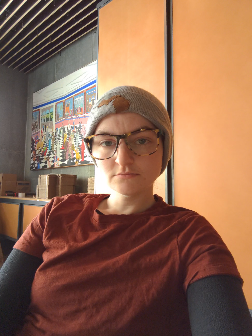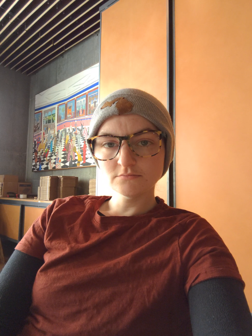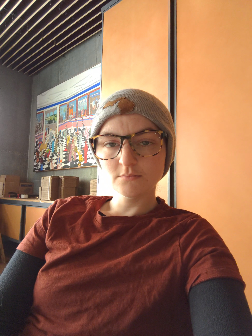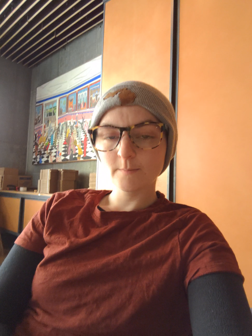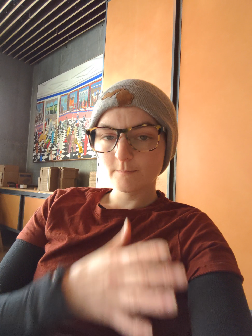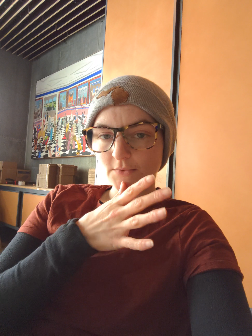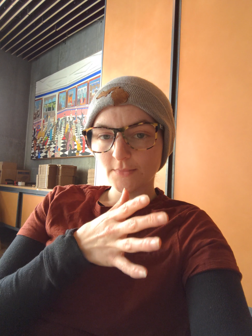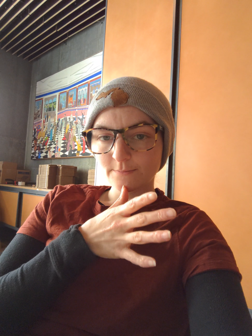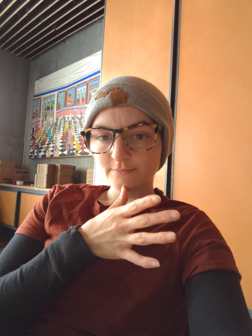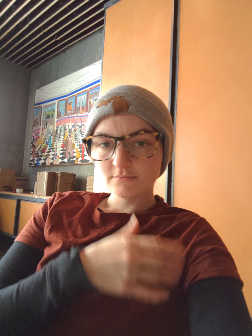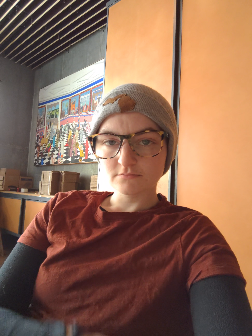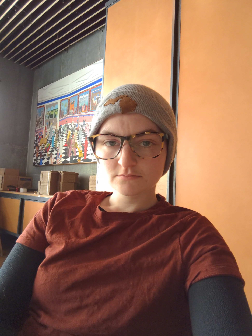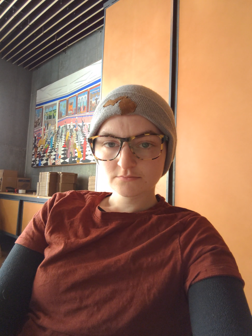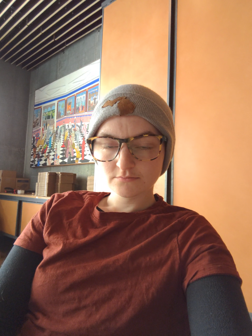mom